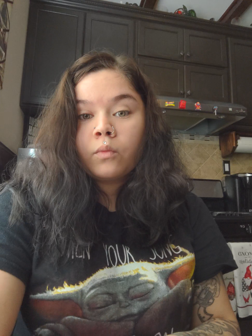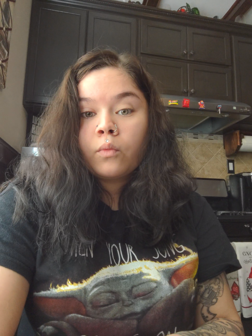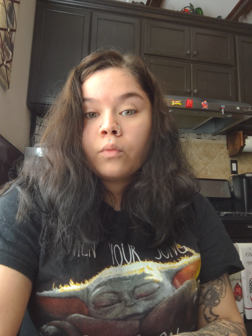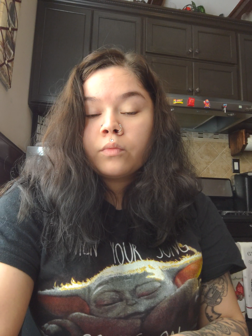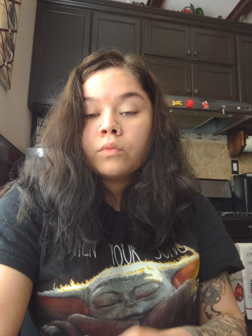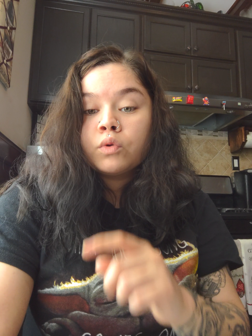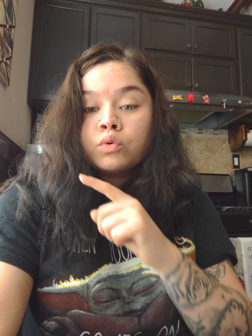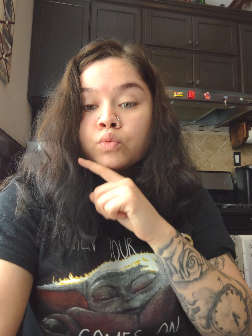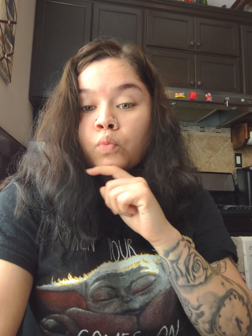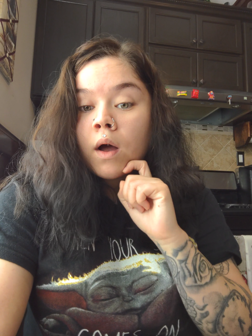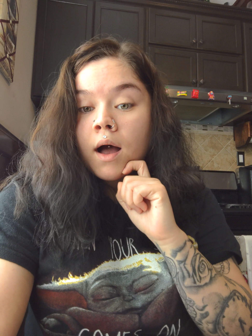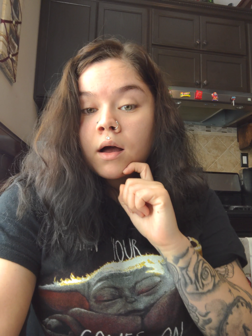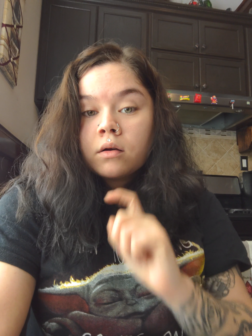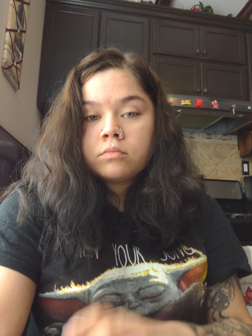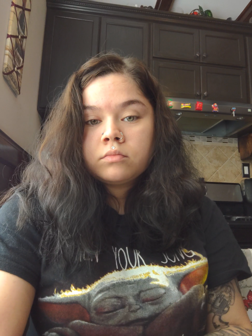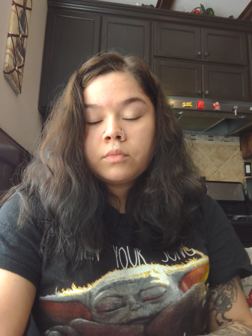dry